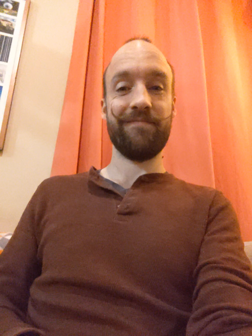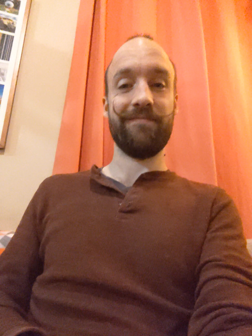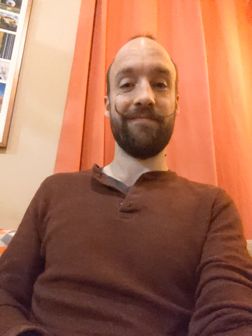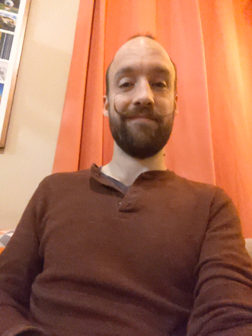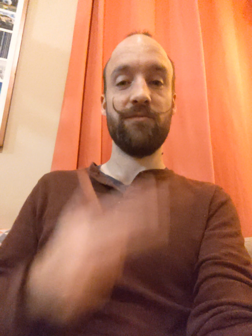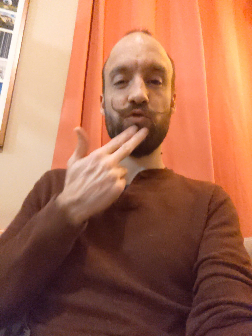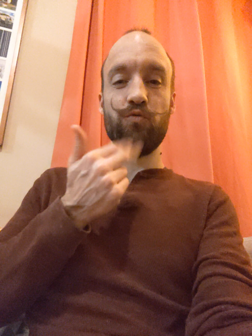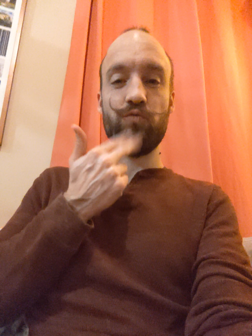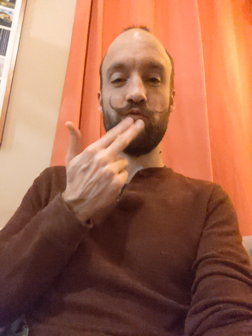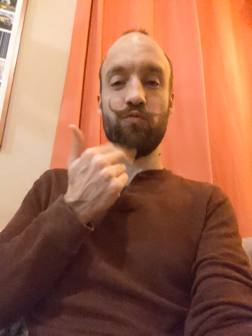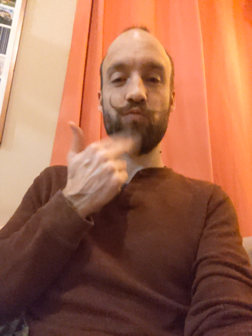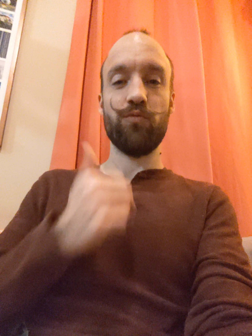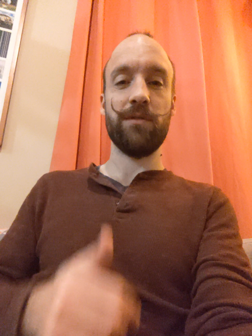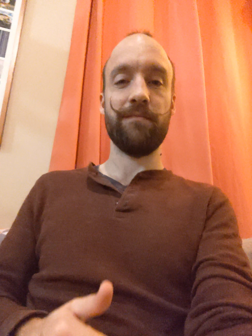cute